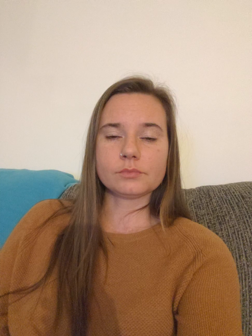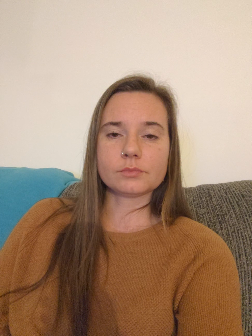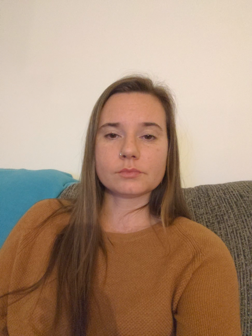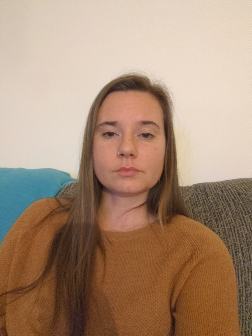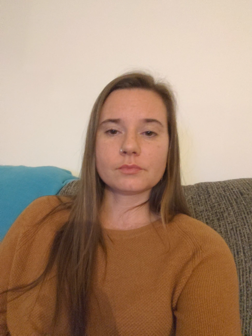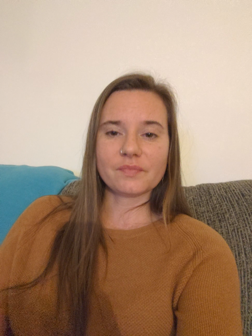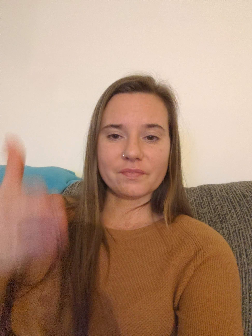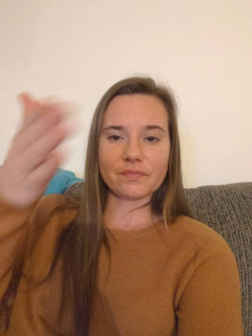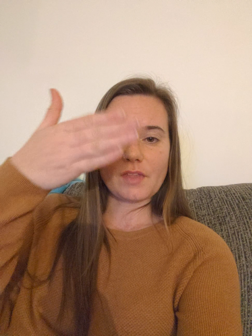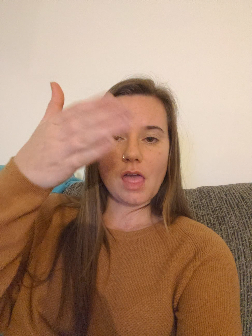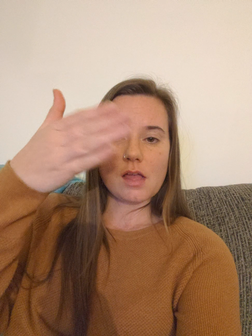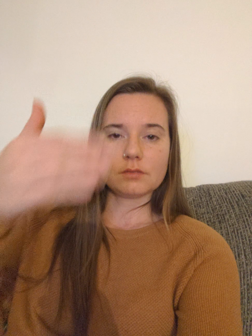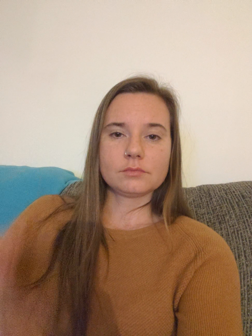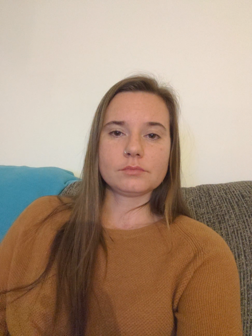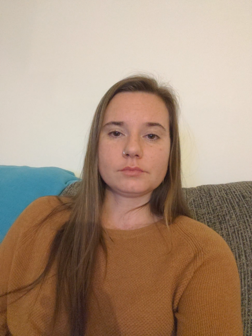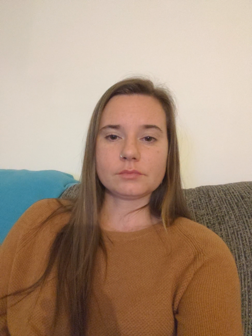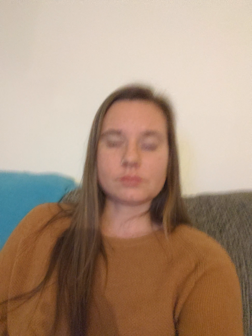flag